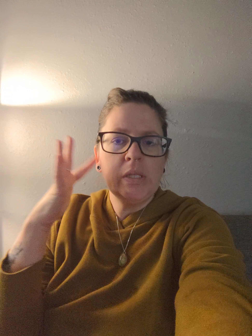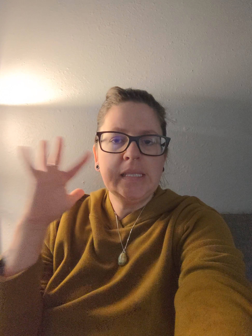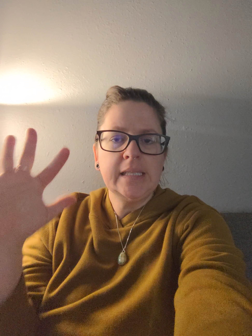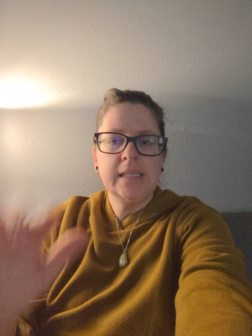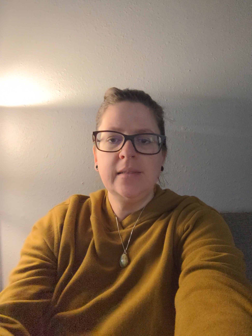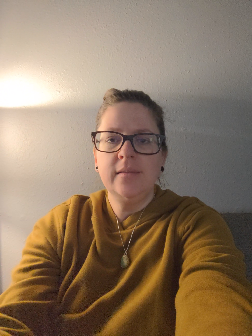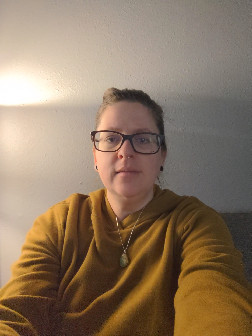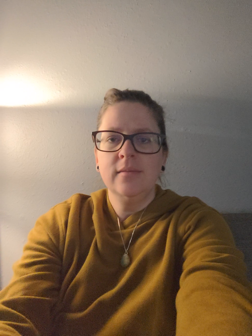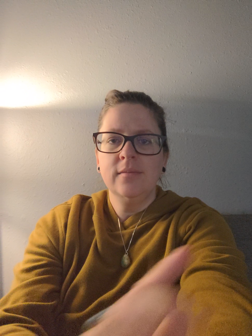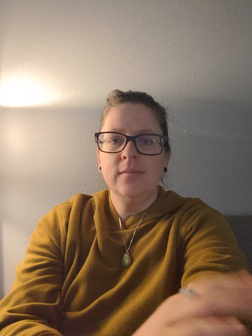noisy